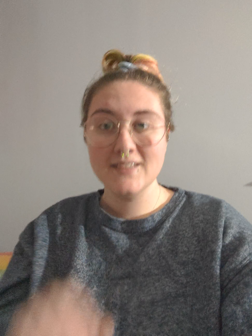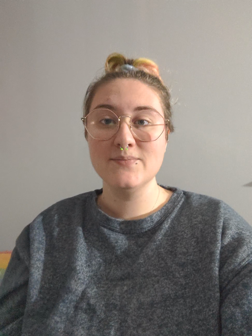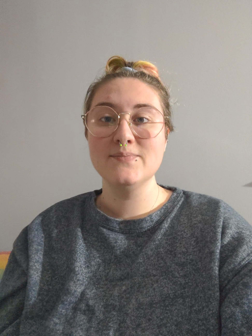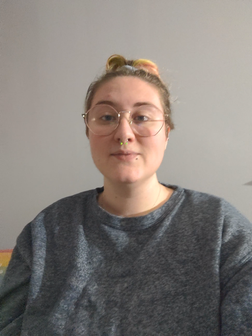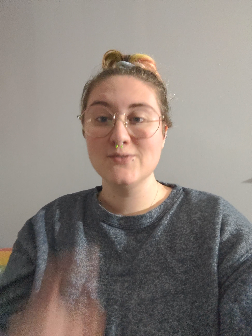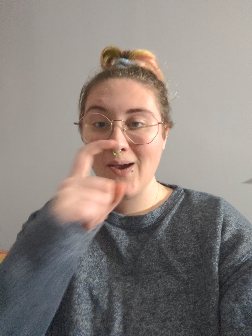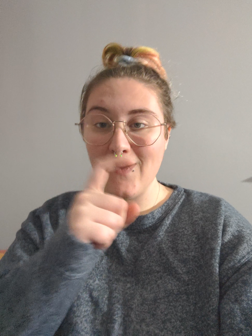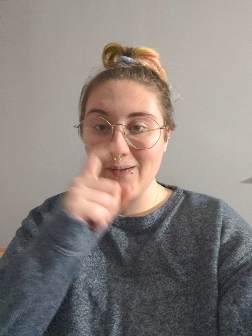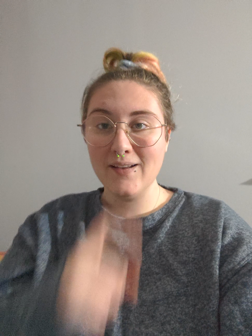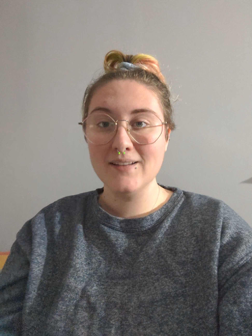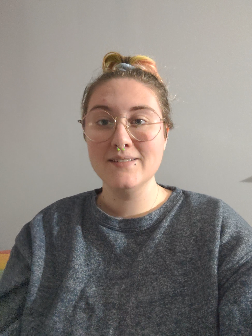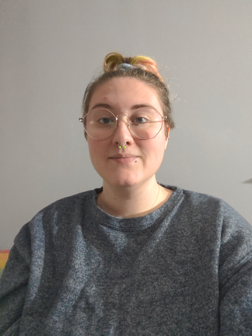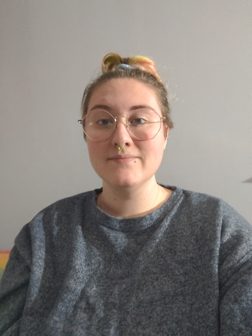doll